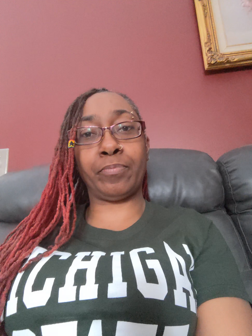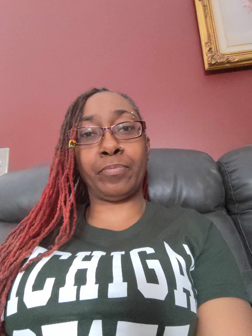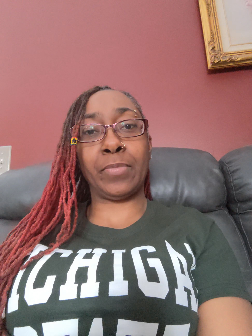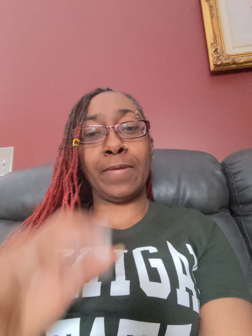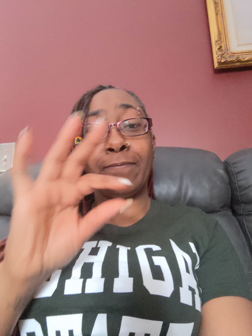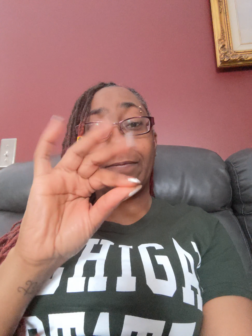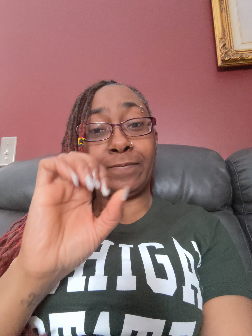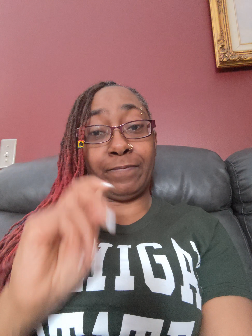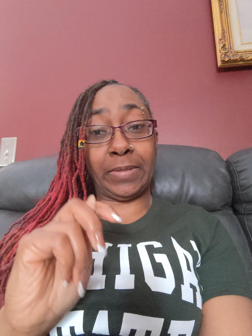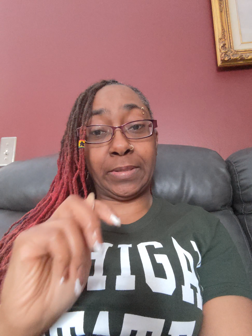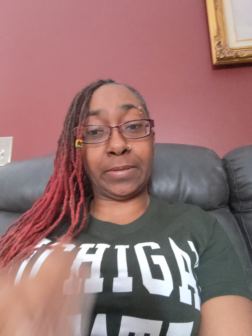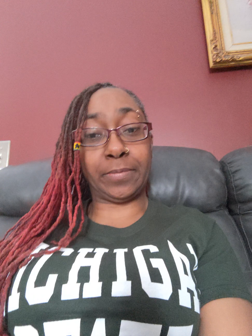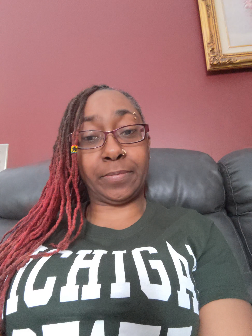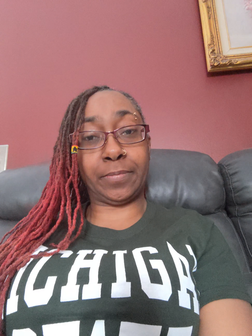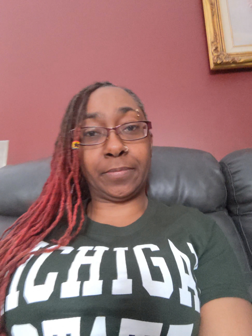feet